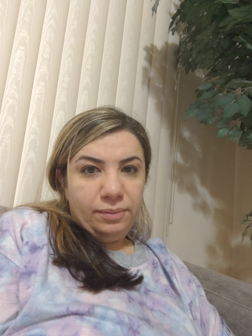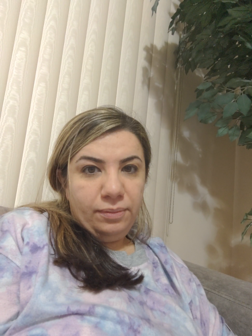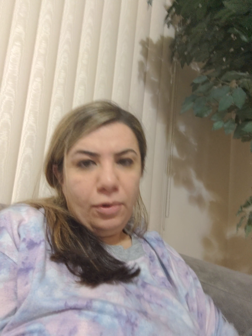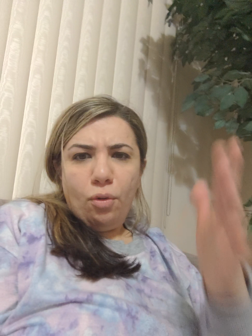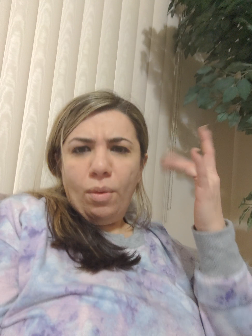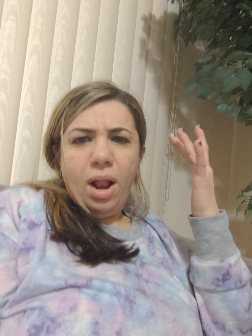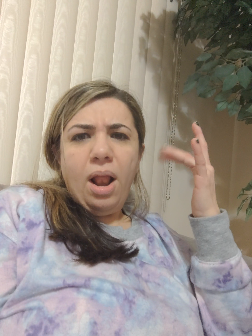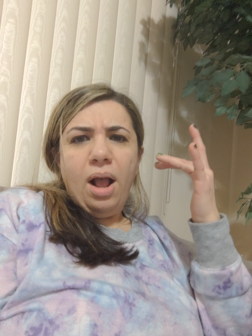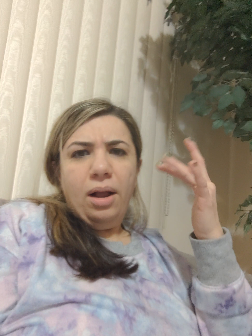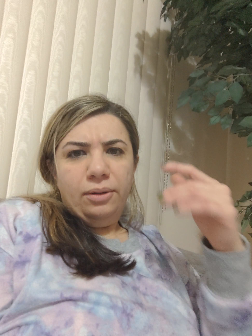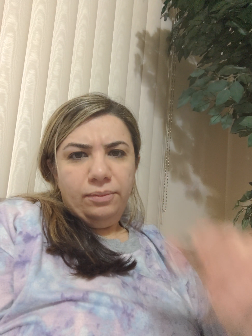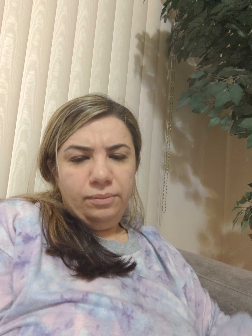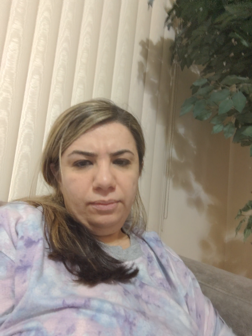why